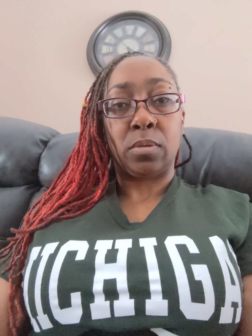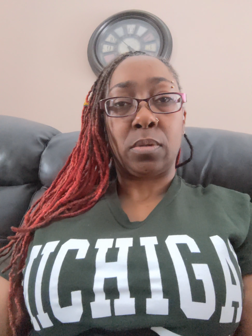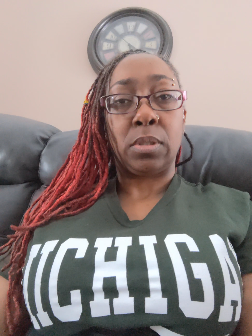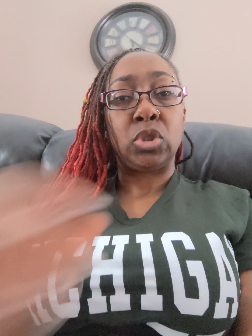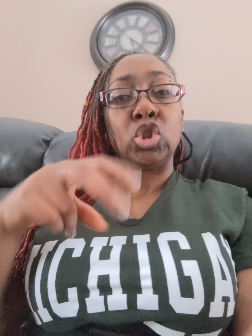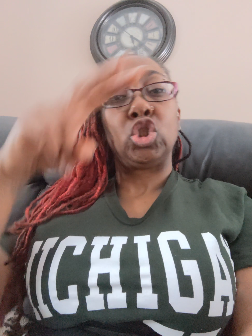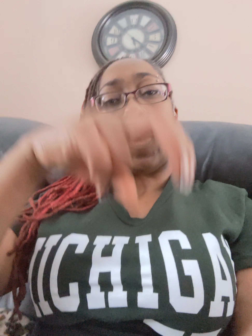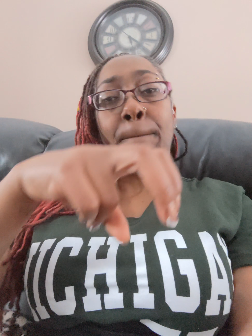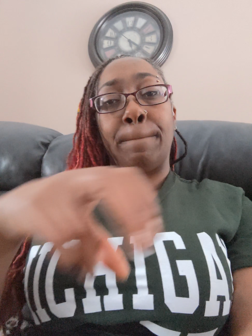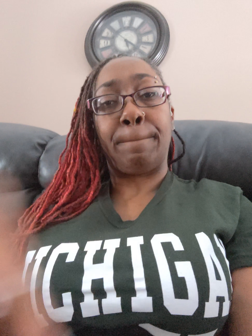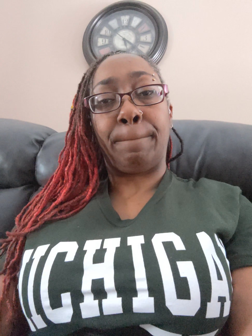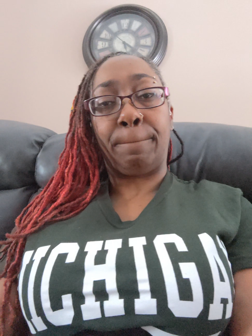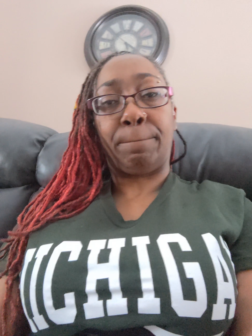jump